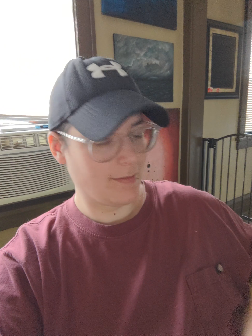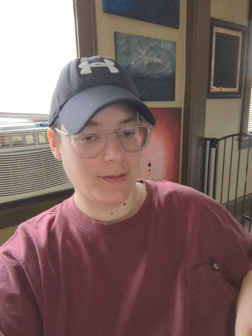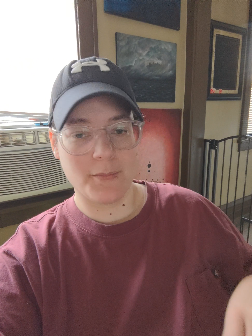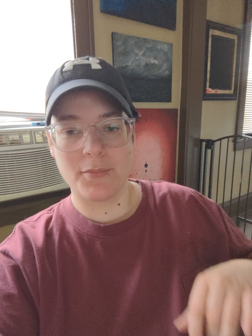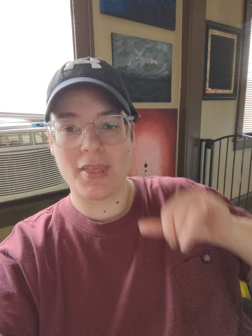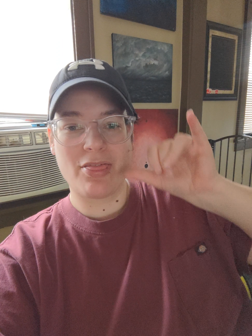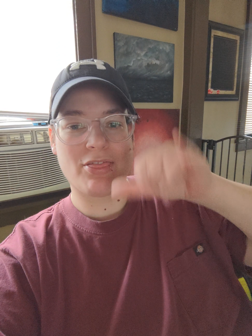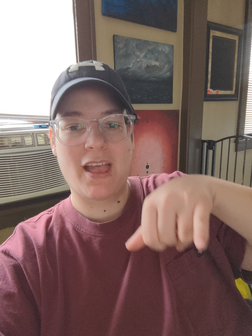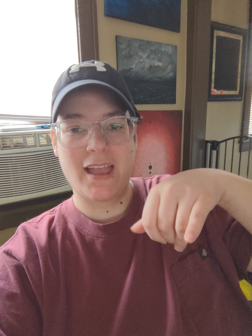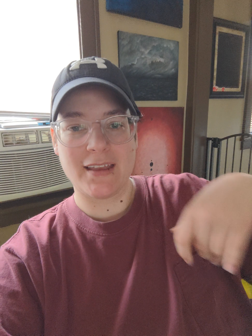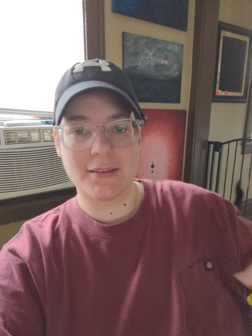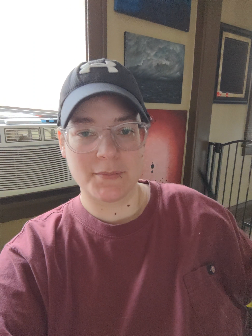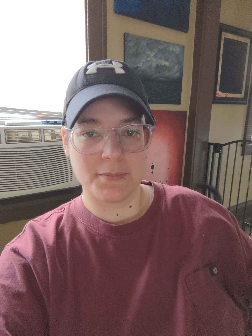that